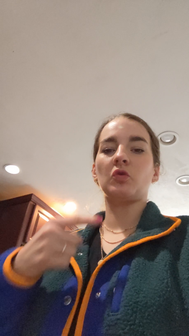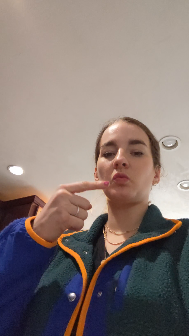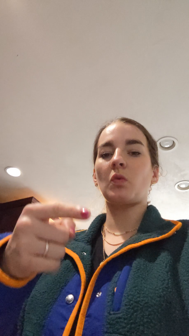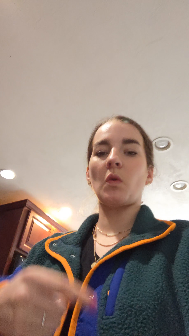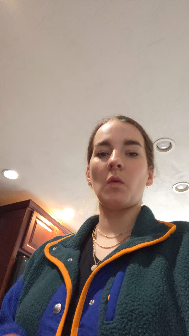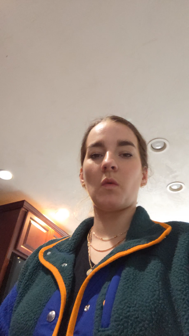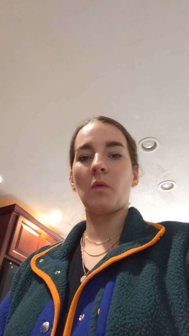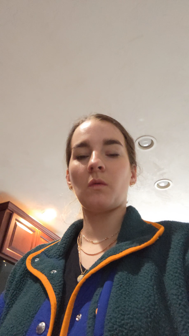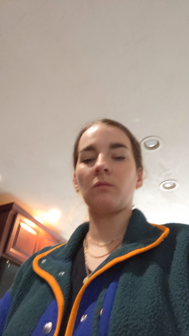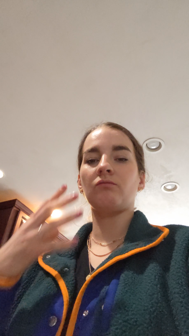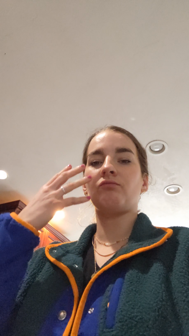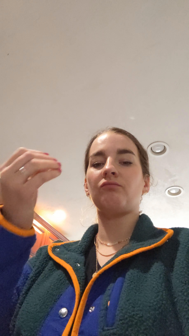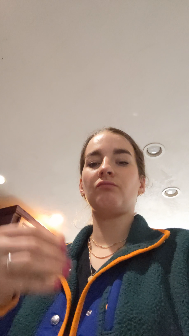going to